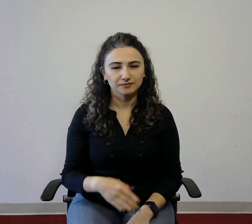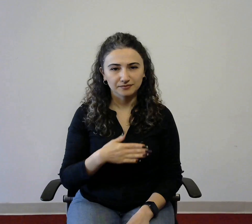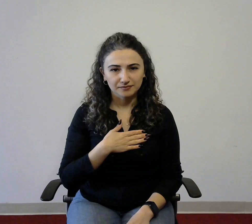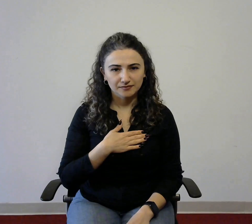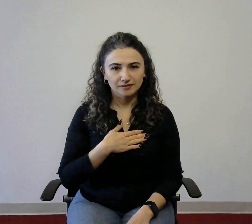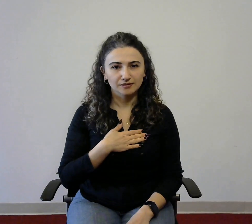mən